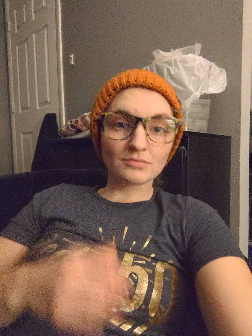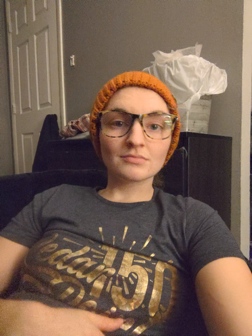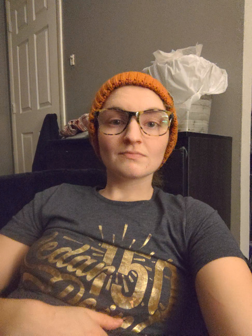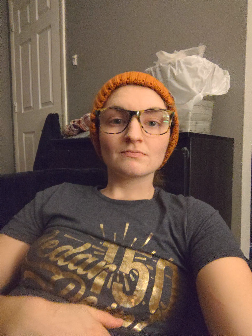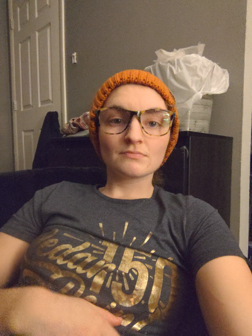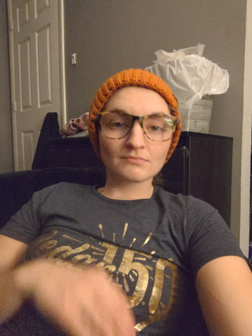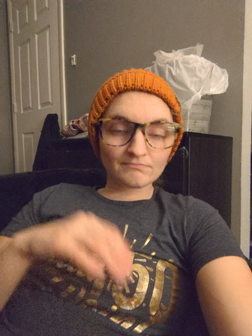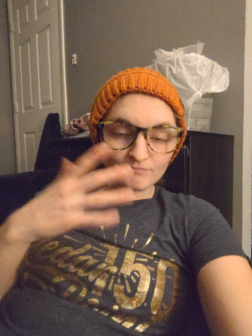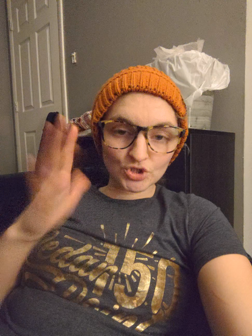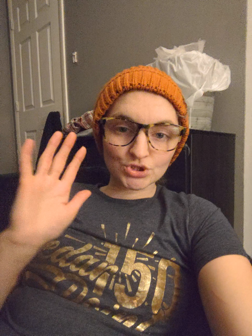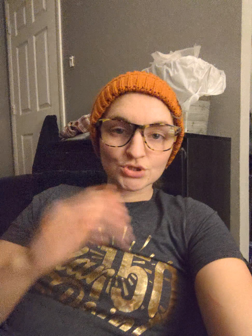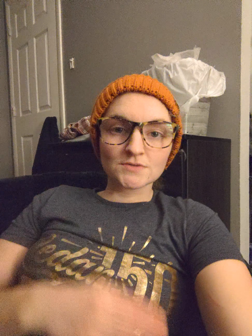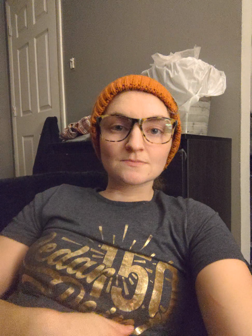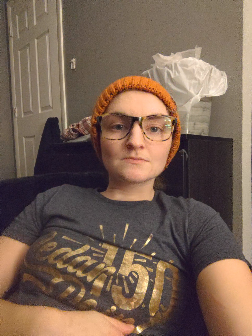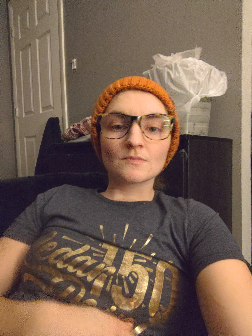finish